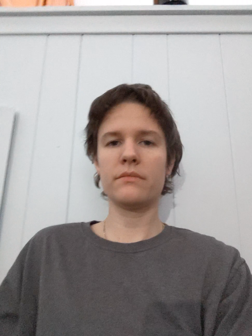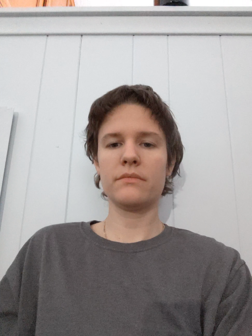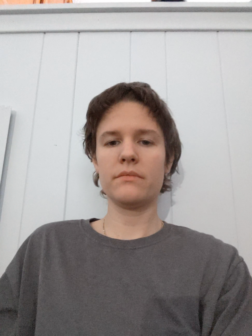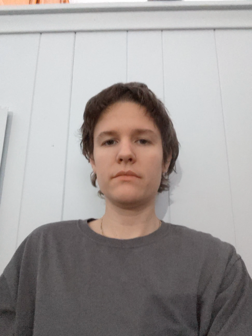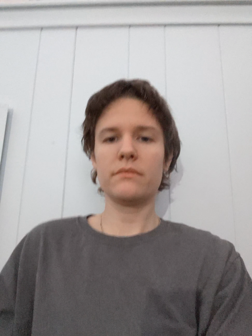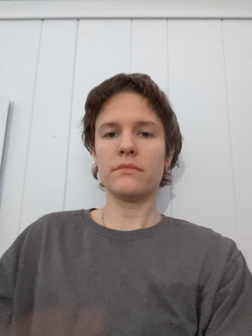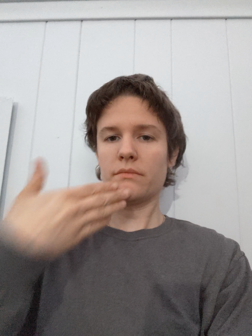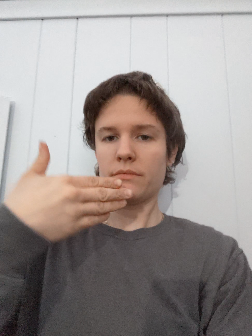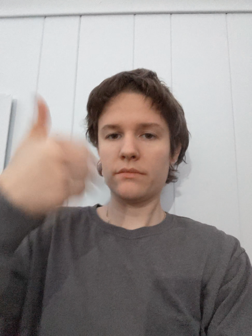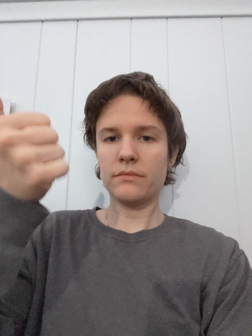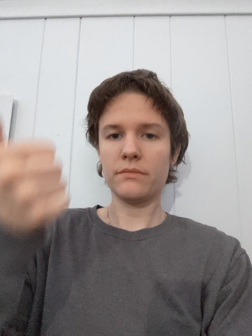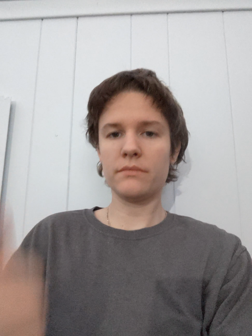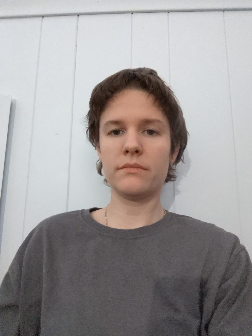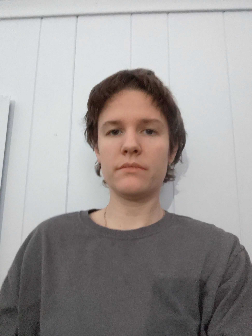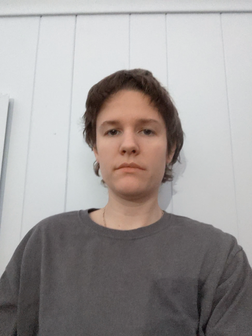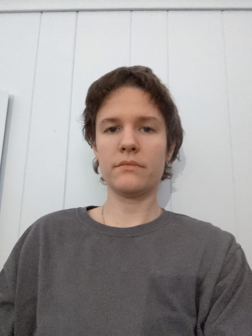better